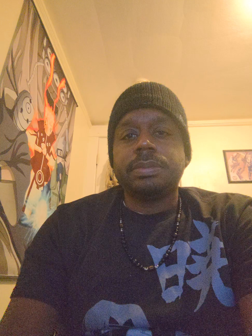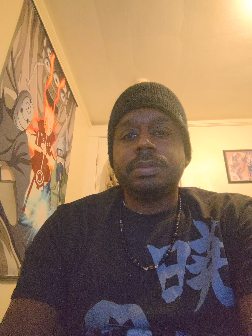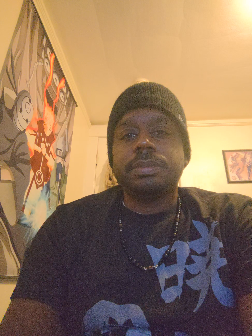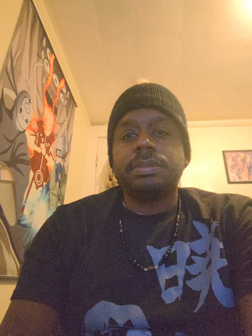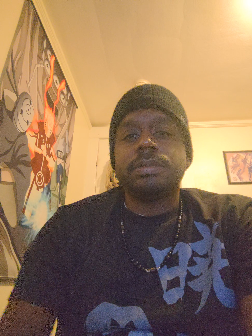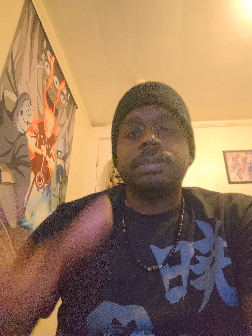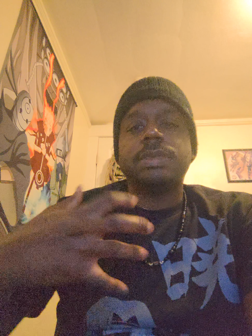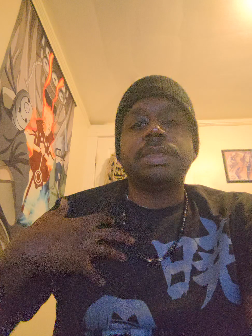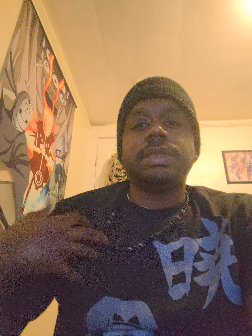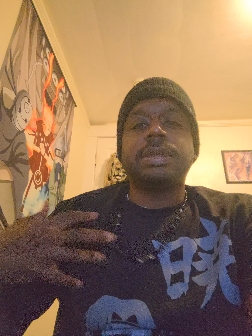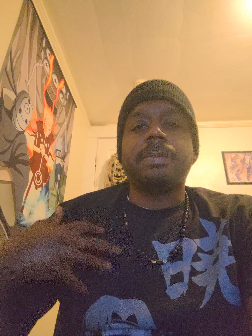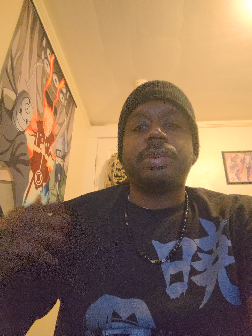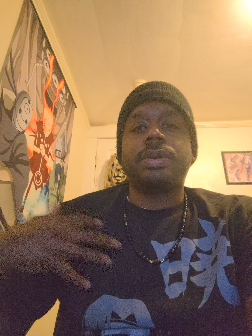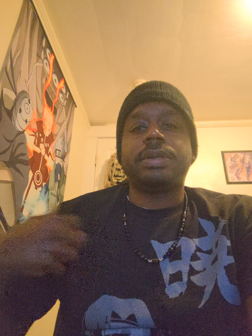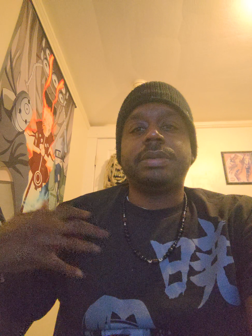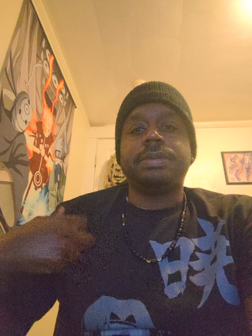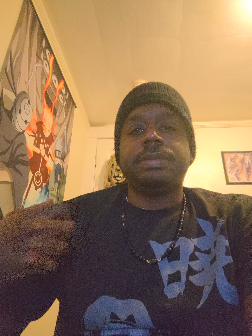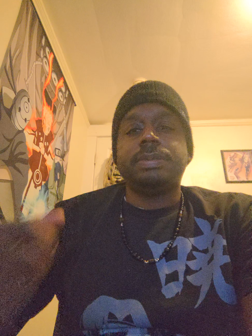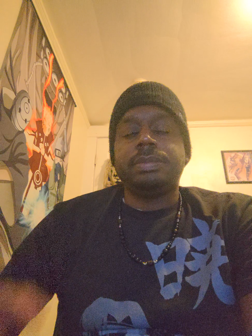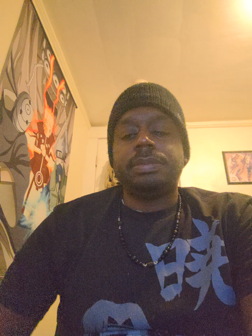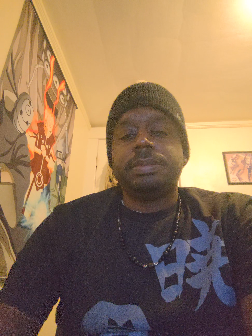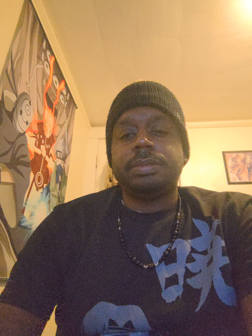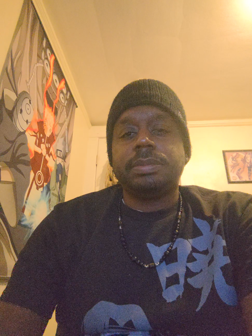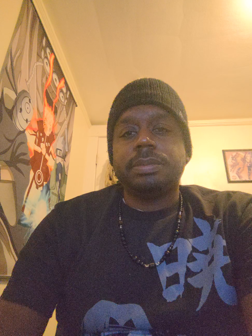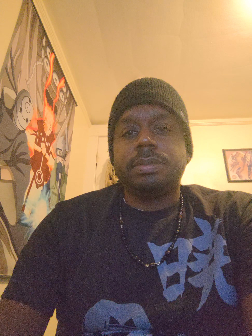zebra